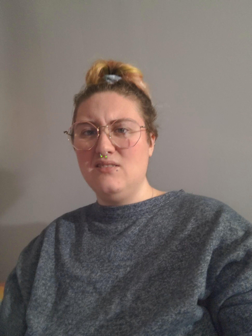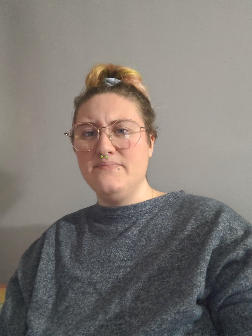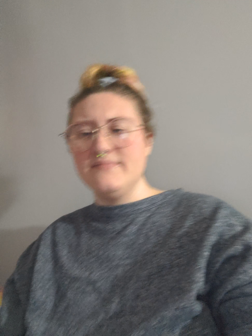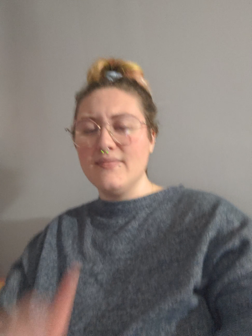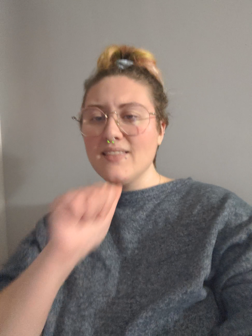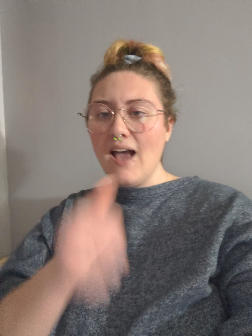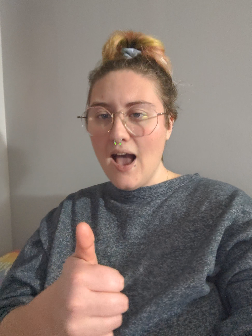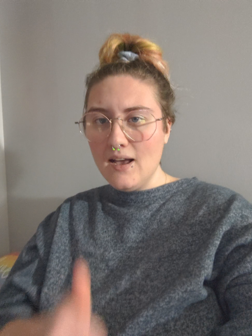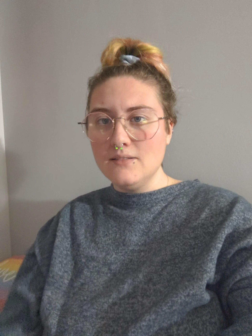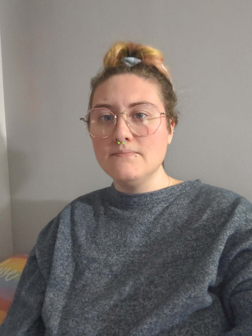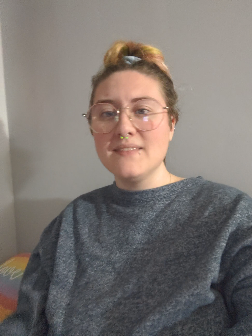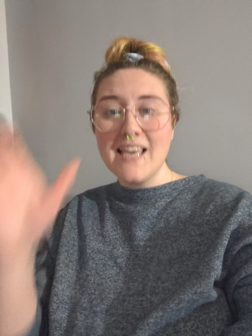not